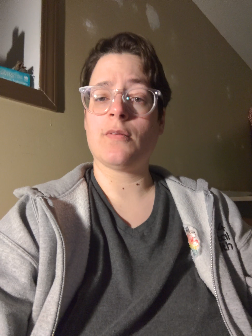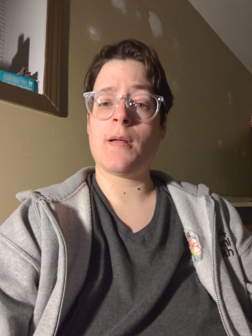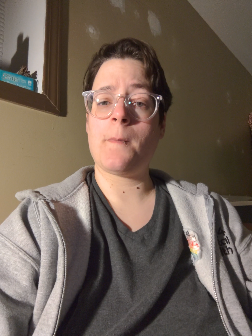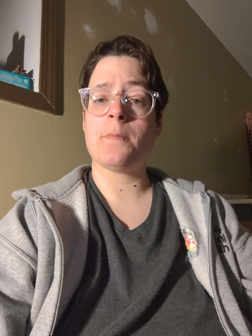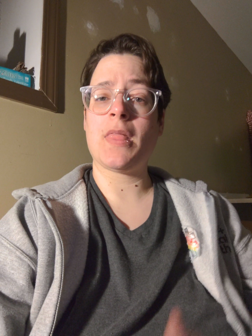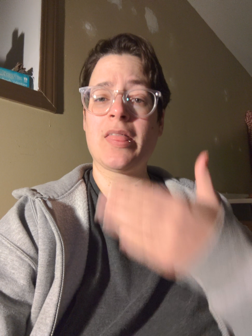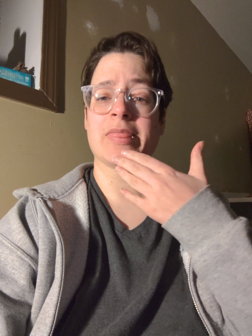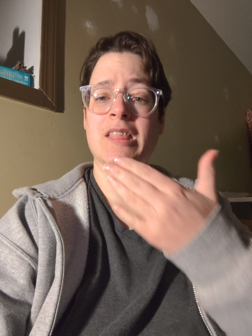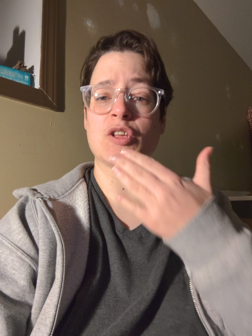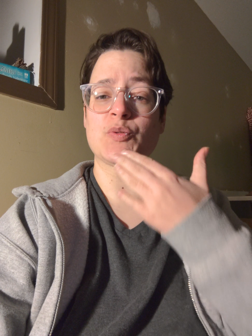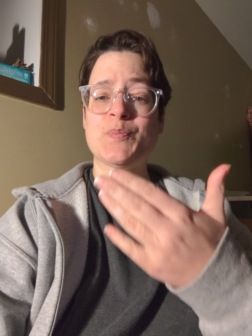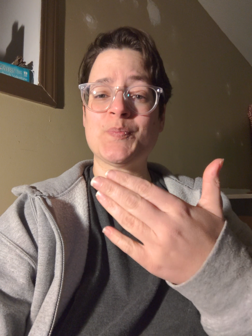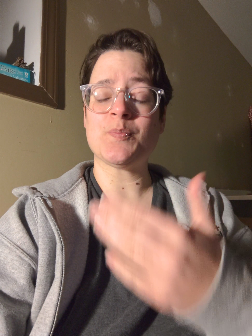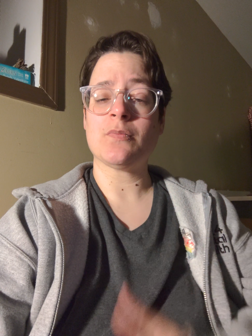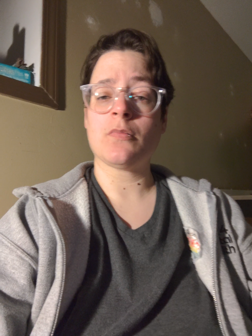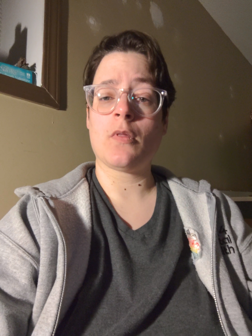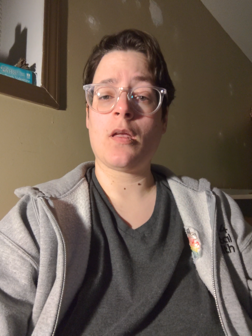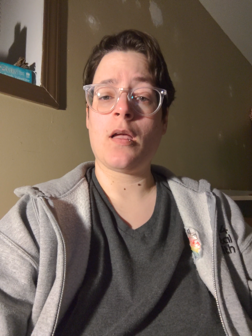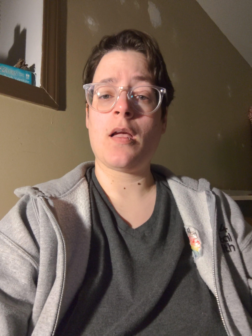thank you